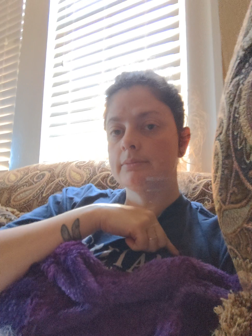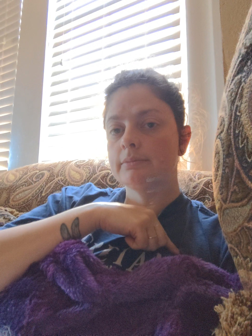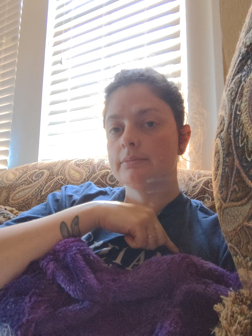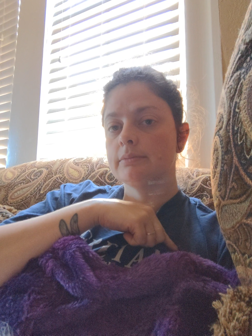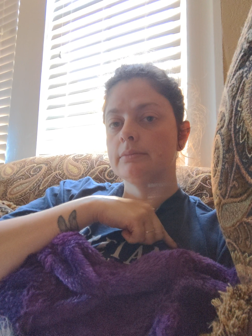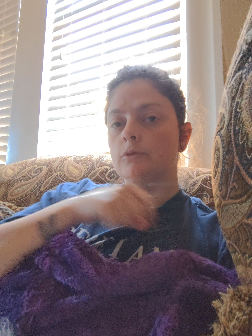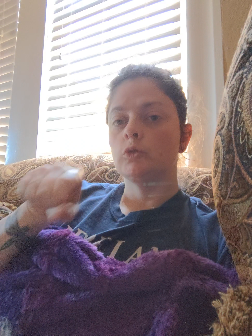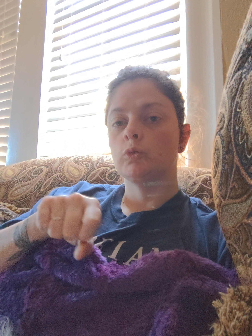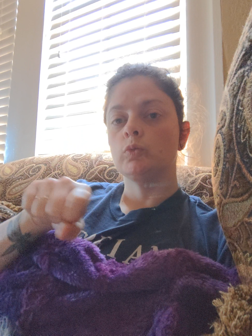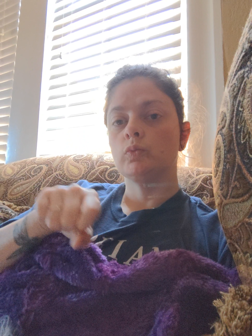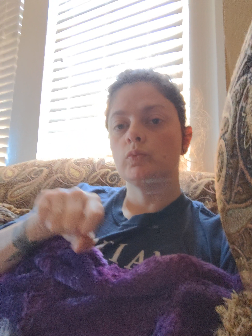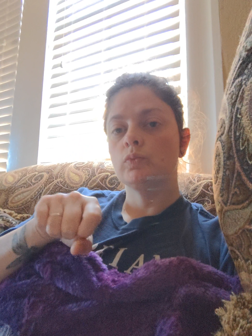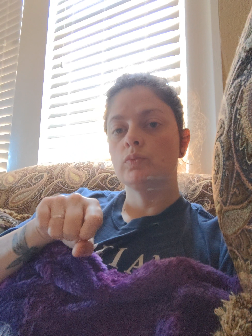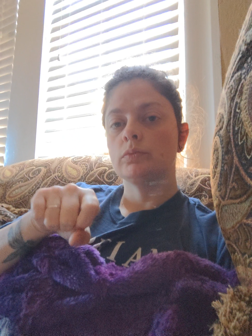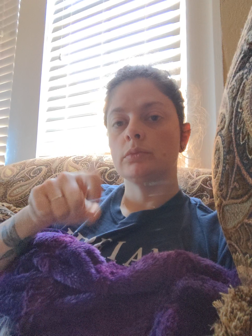shoe